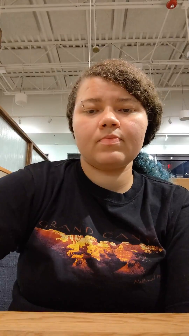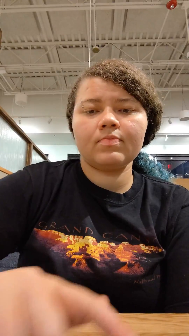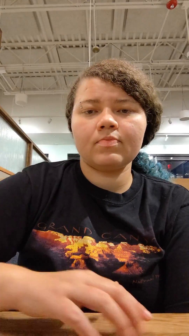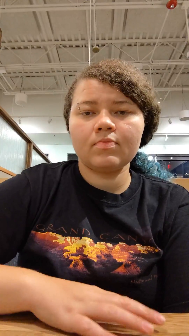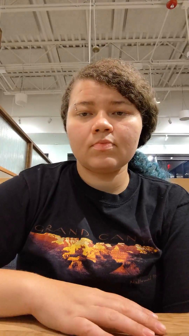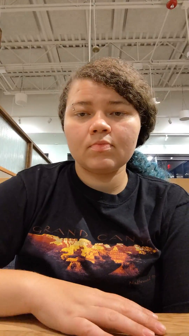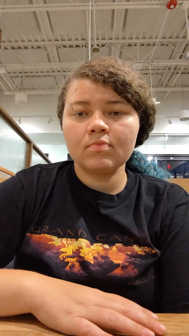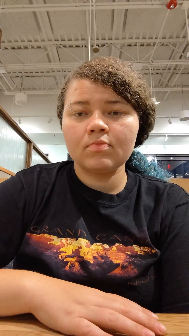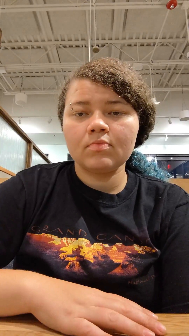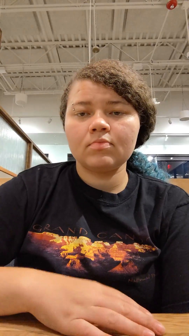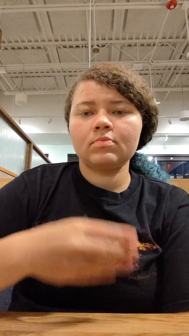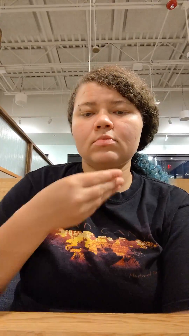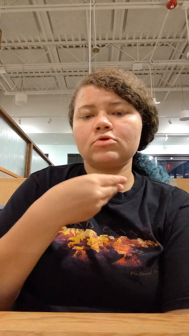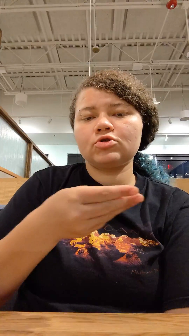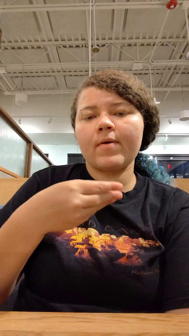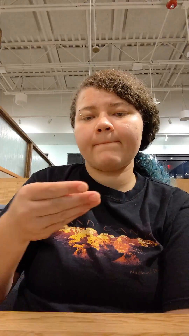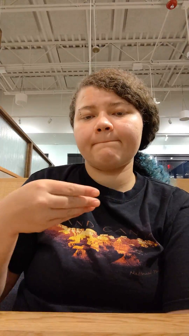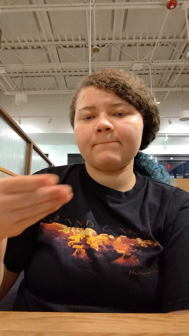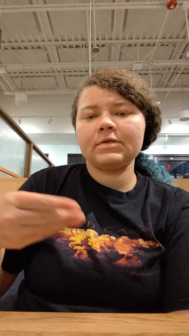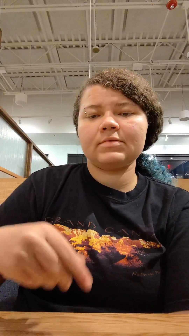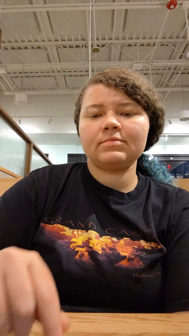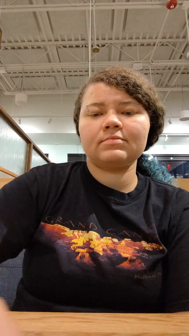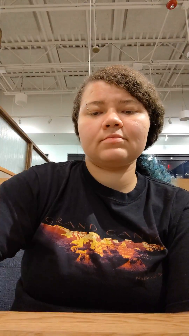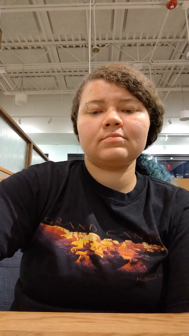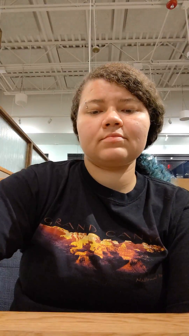shopping